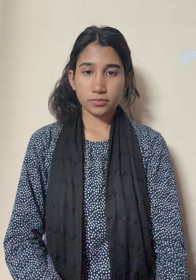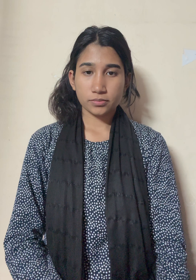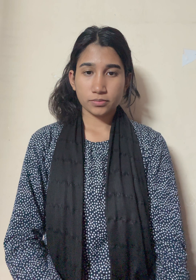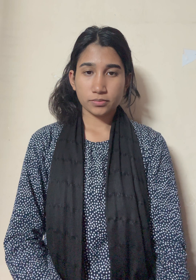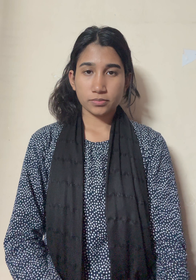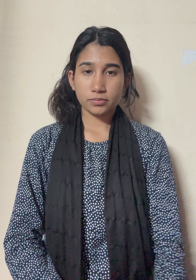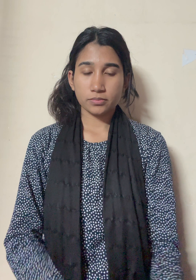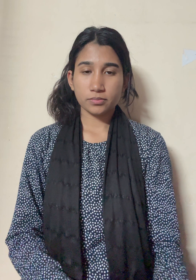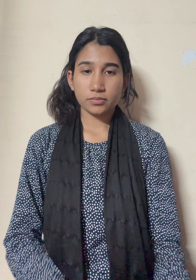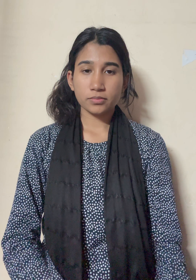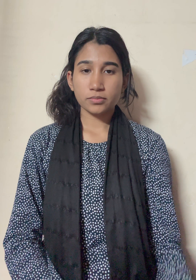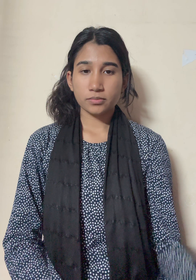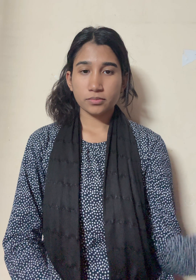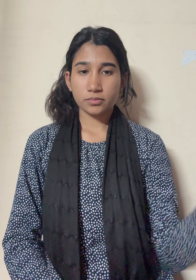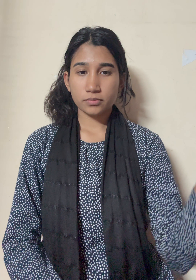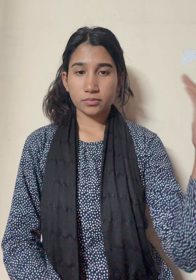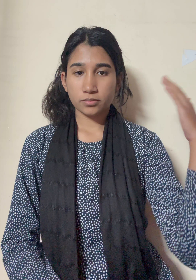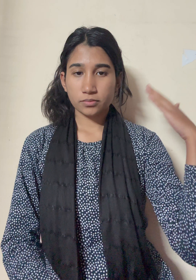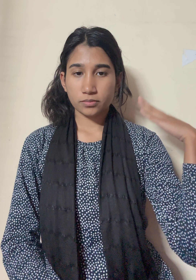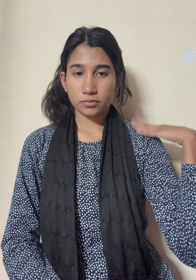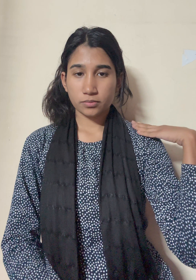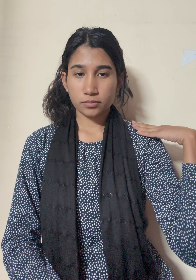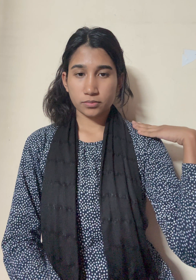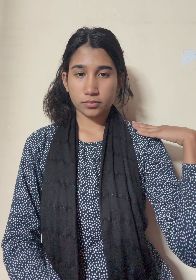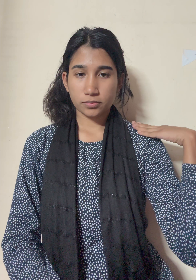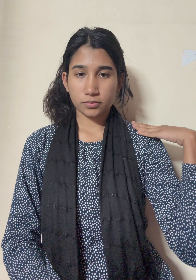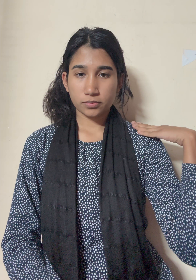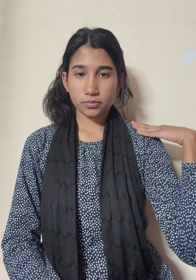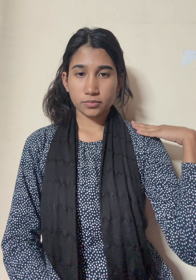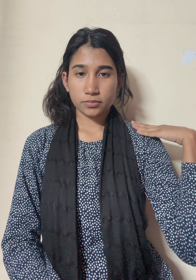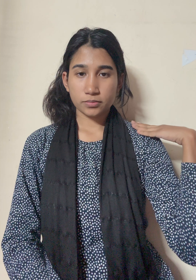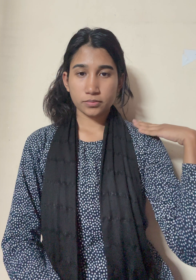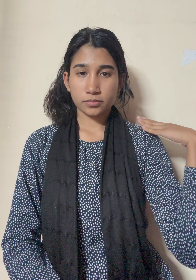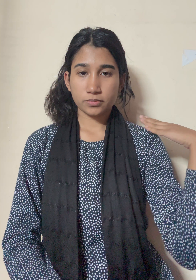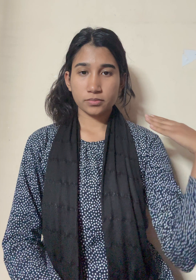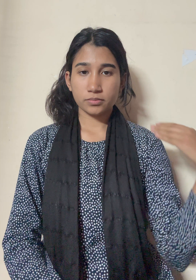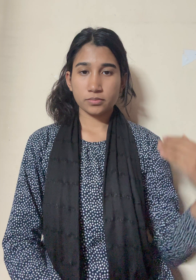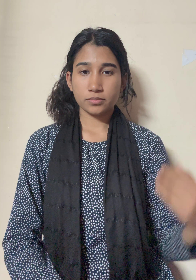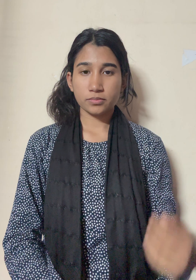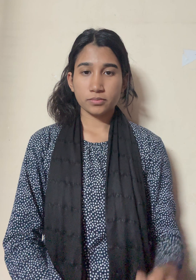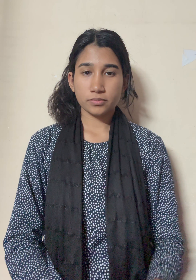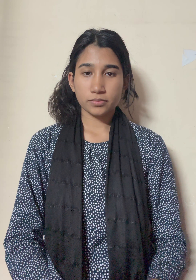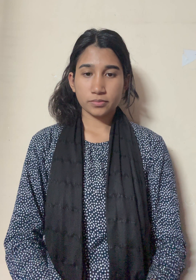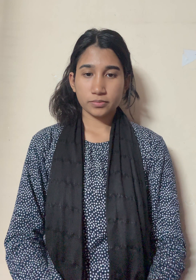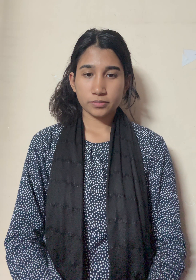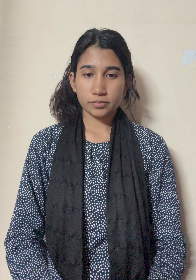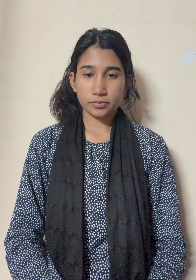কাঁধ